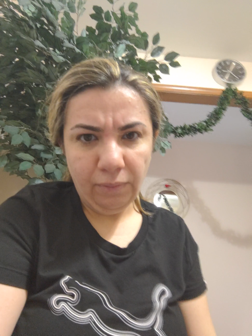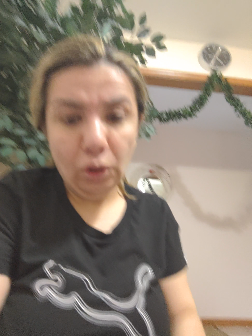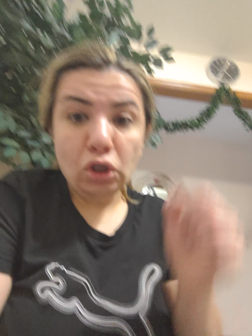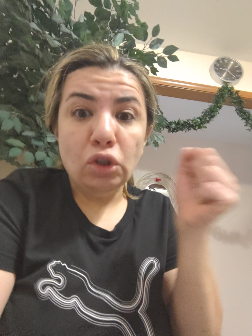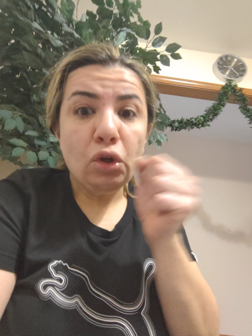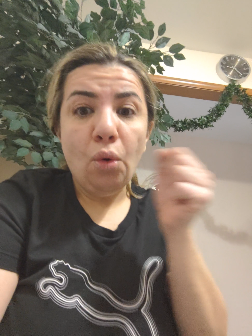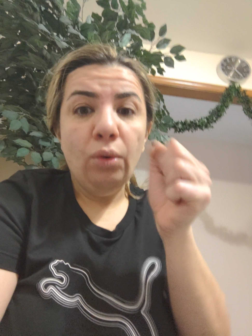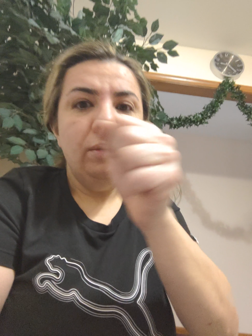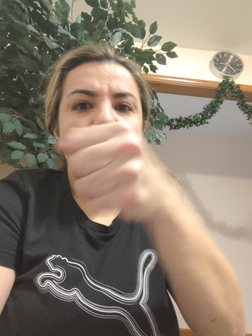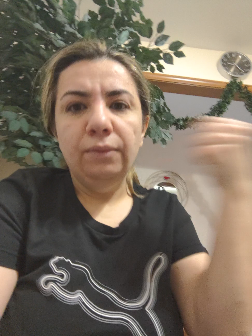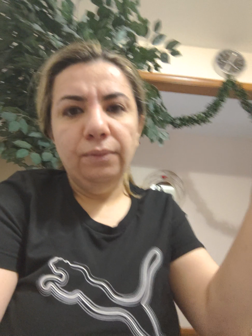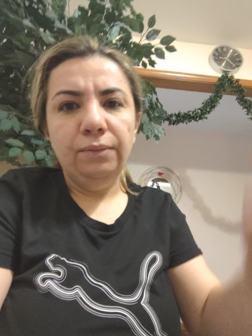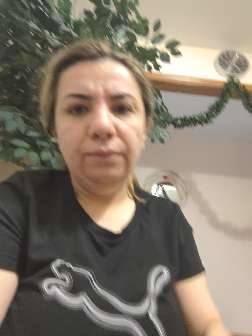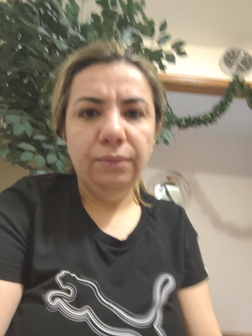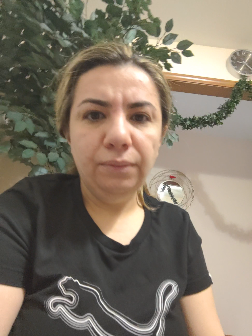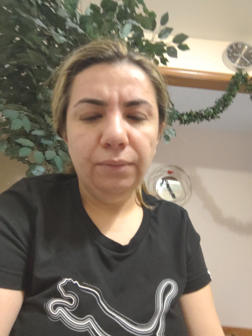refrigerator